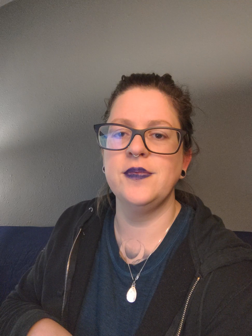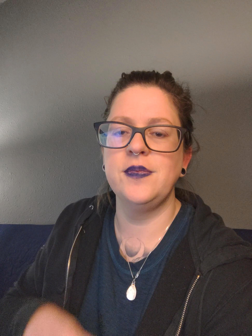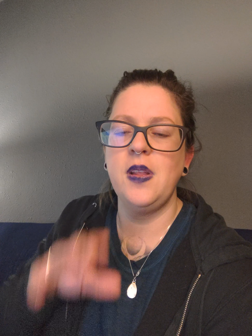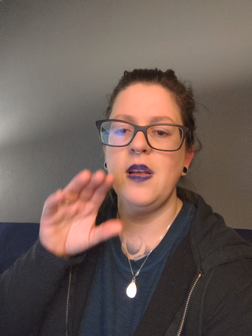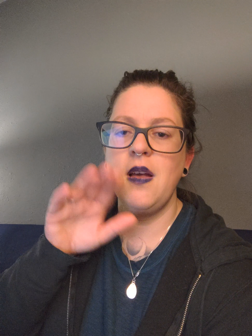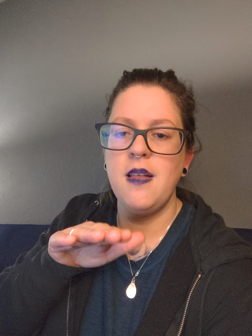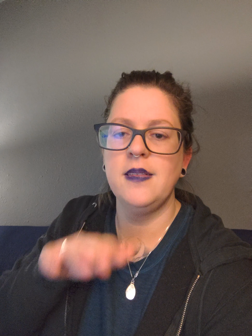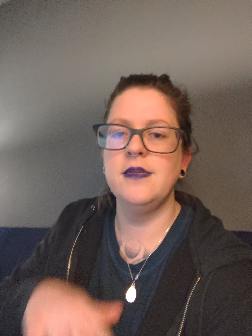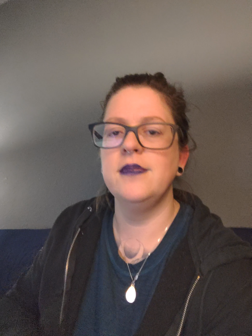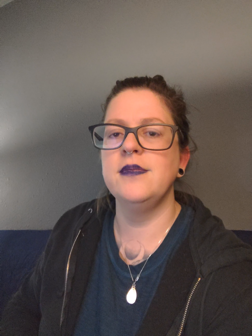on